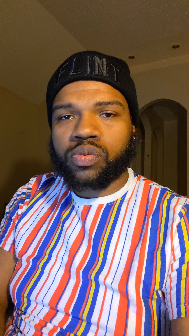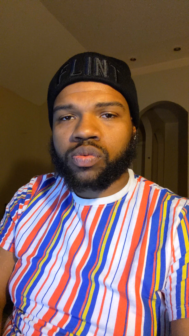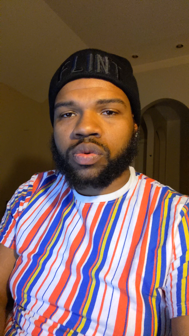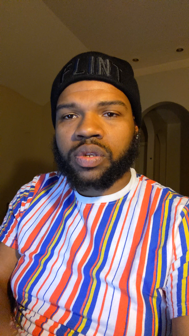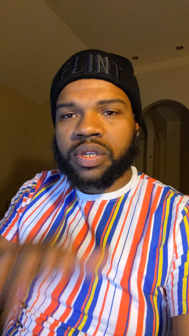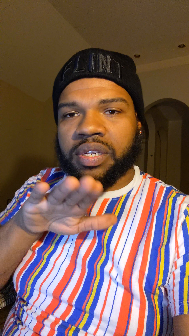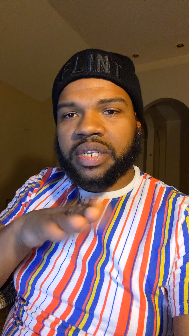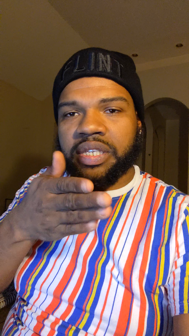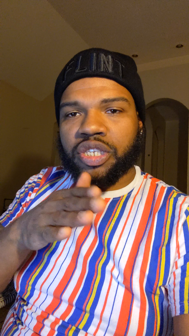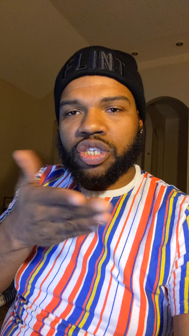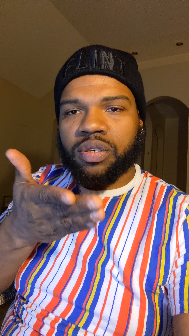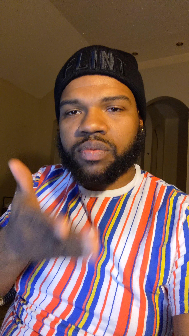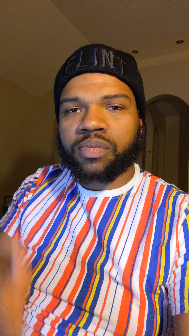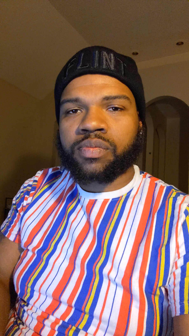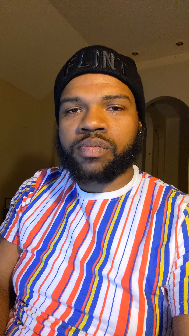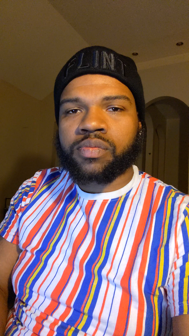kitchen